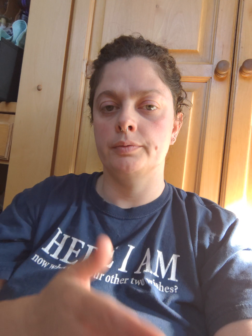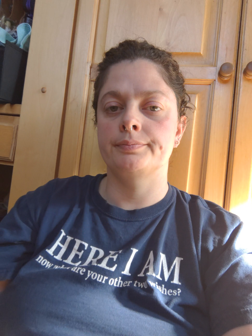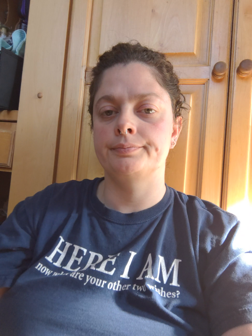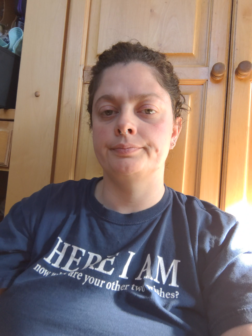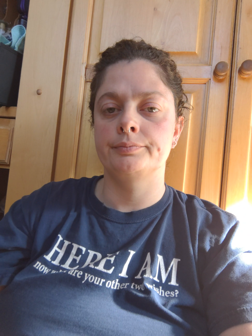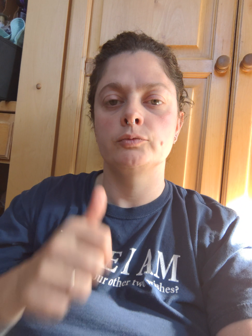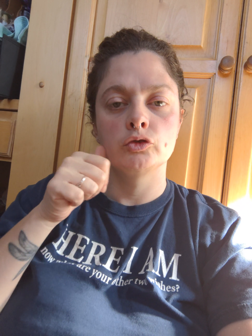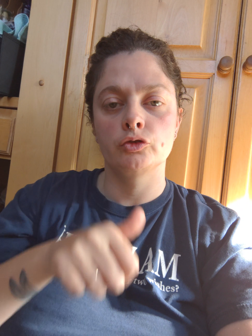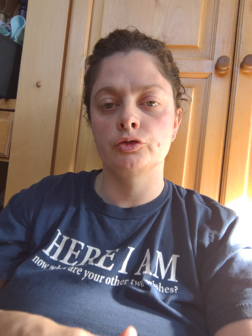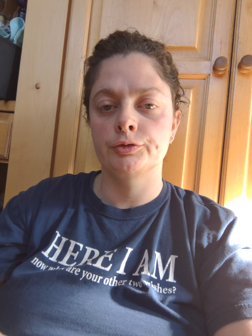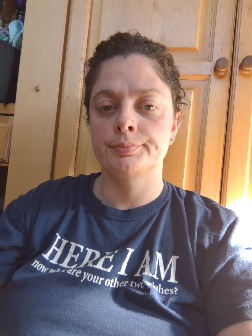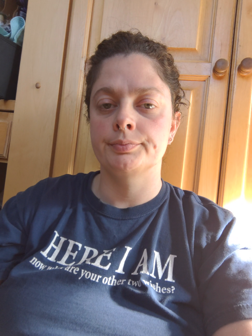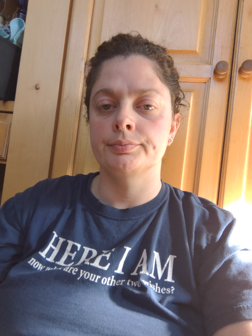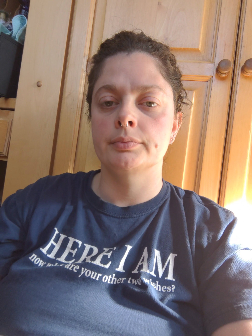girl